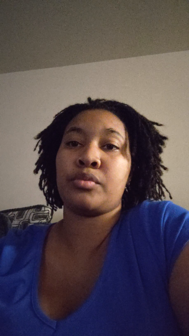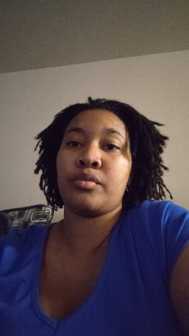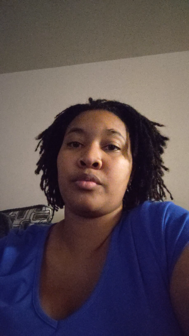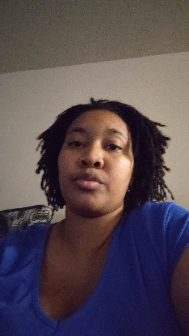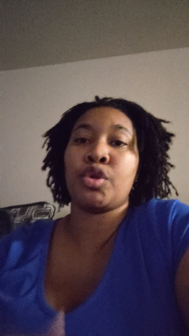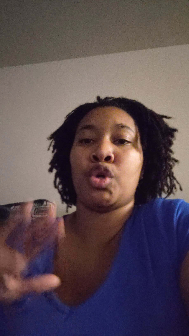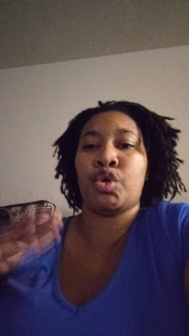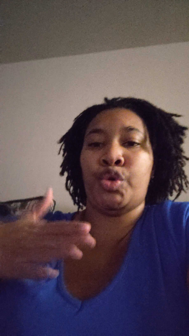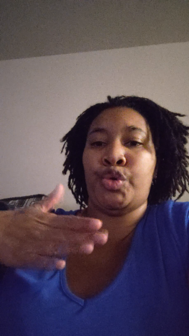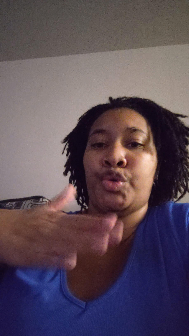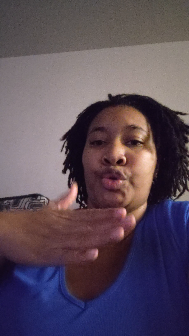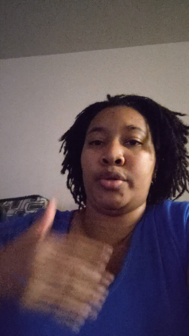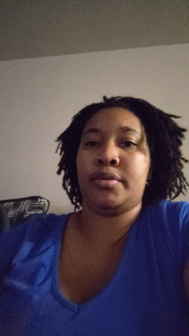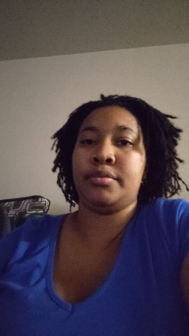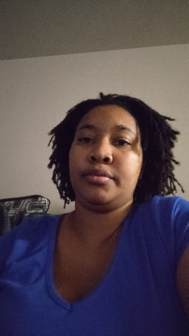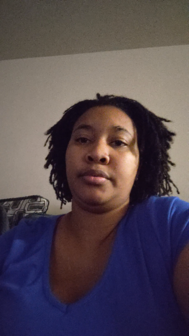cook